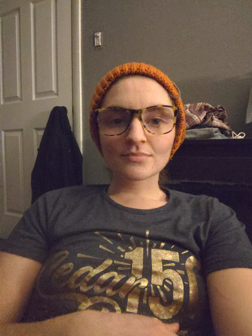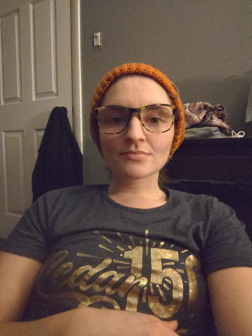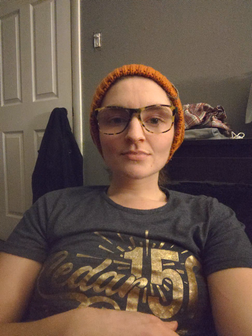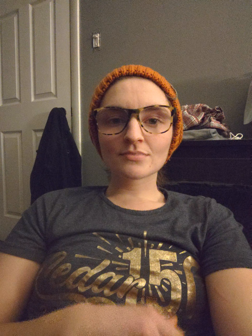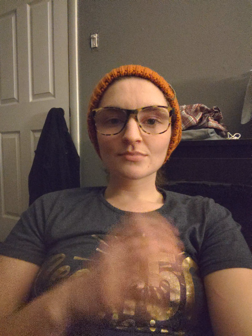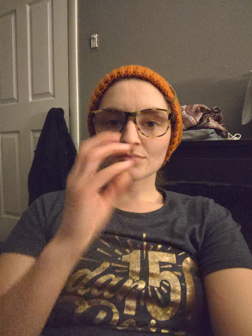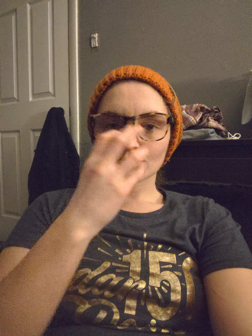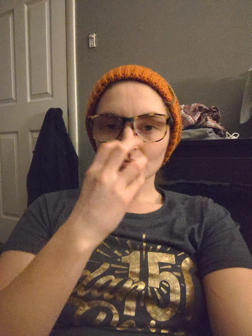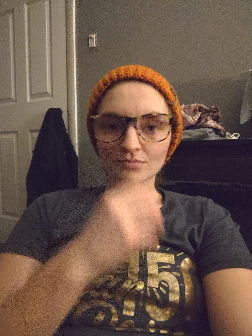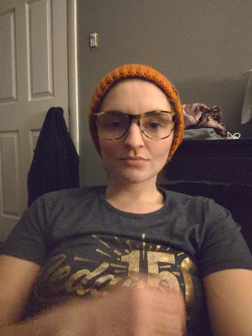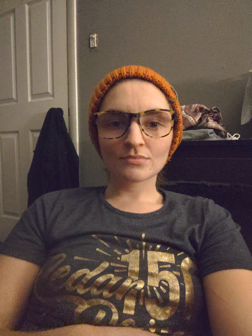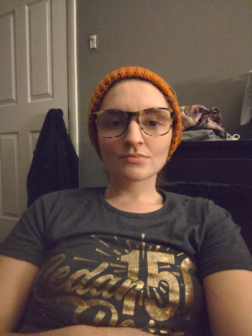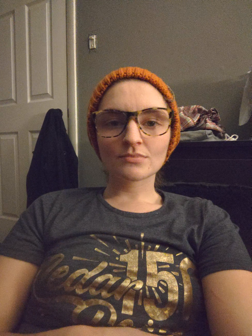clown